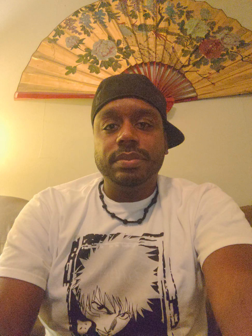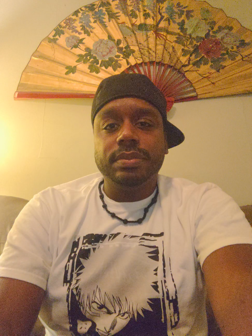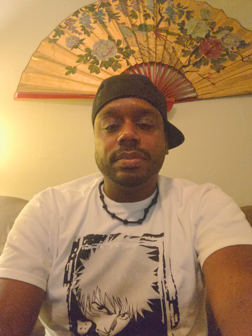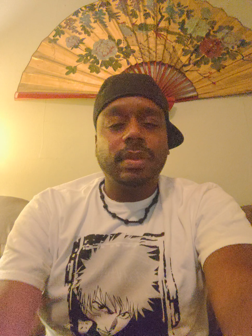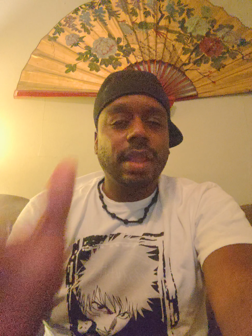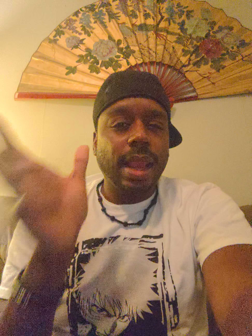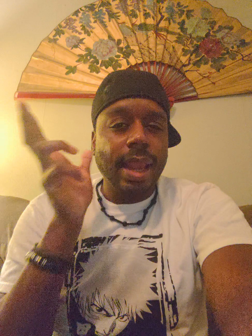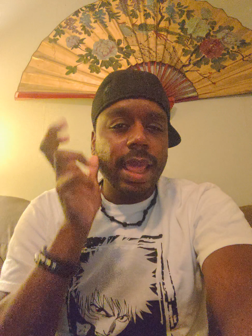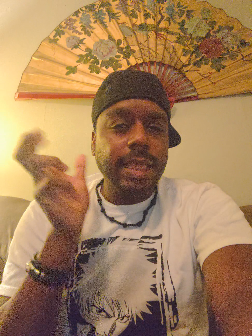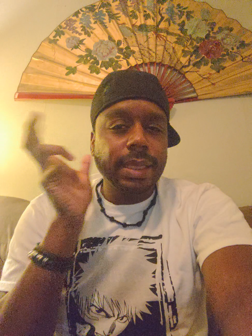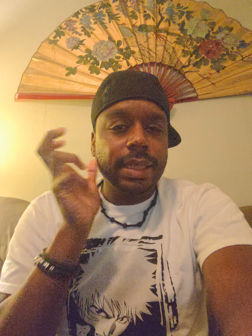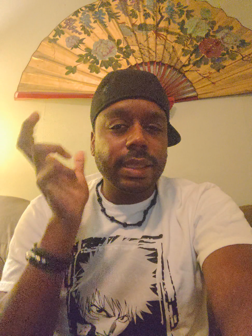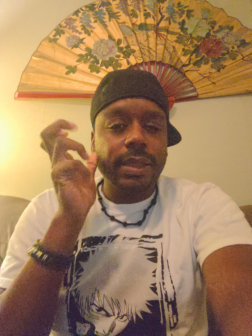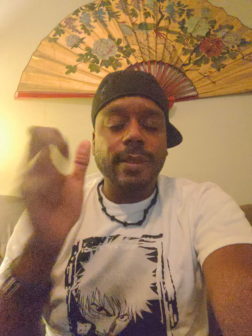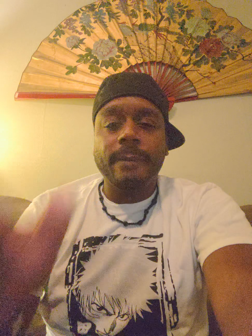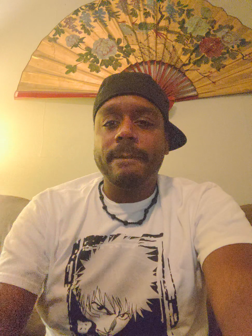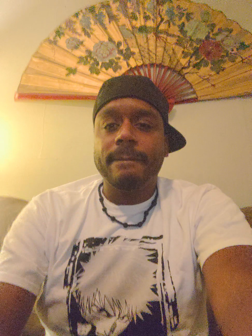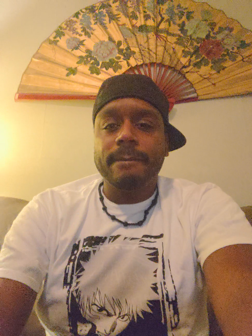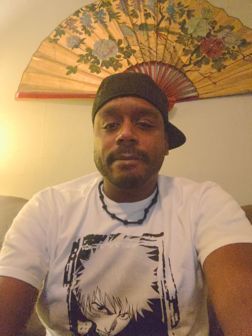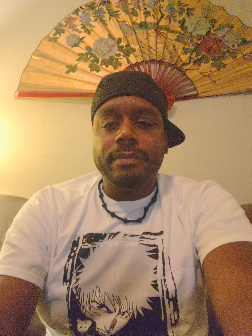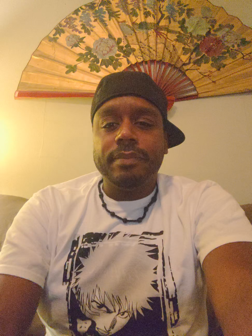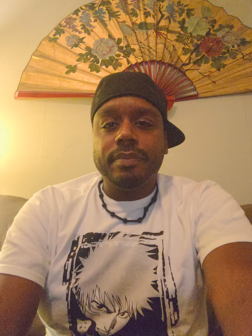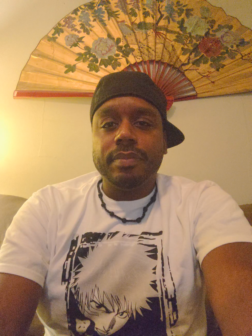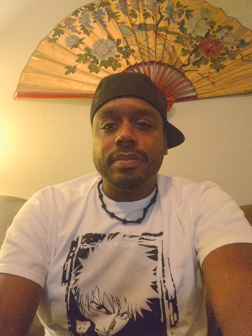listen